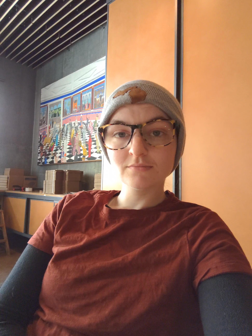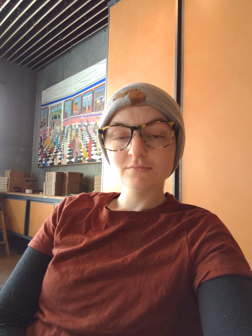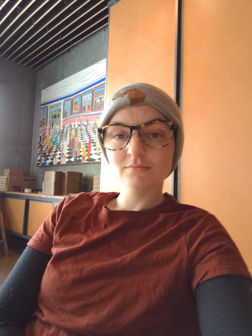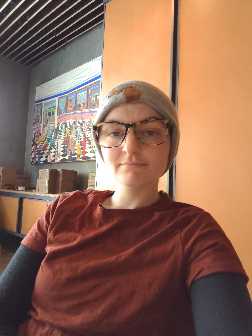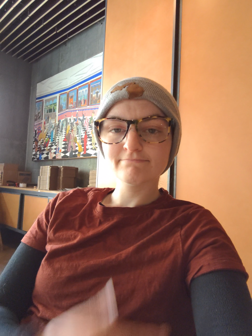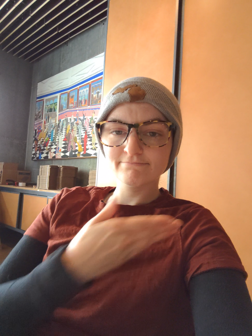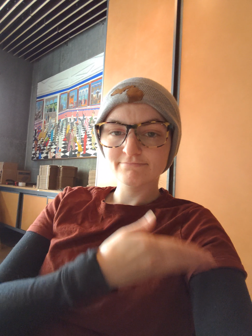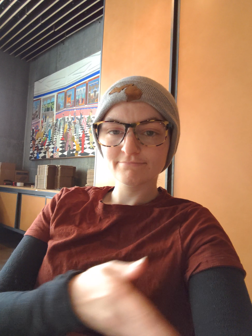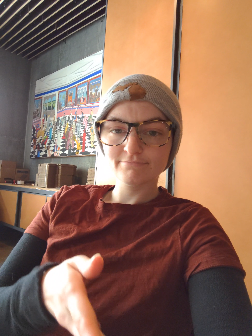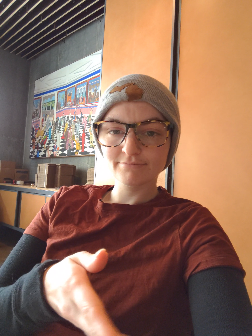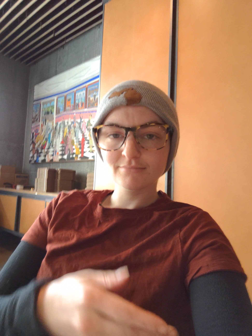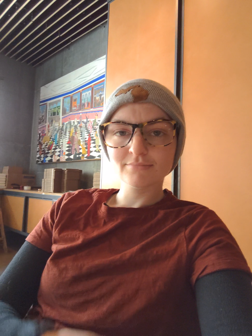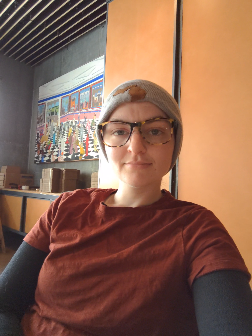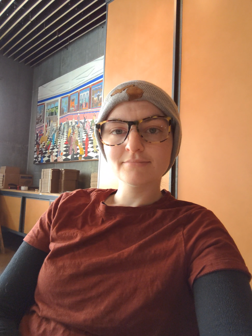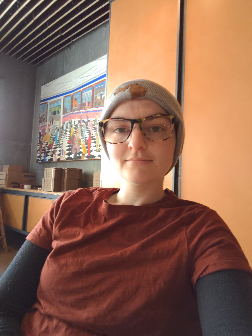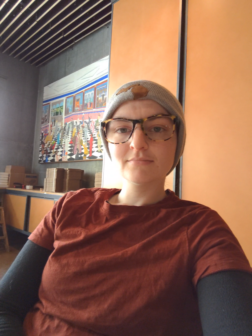arm